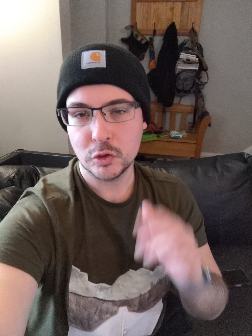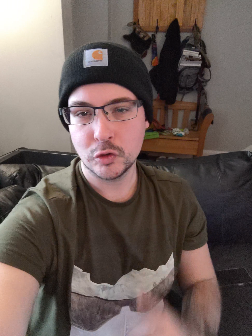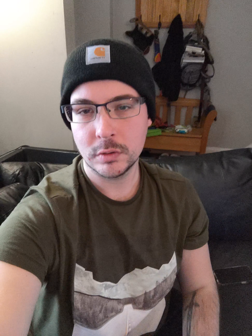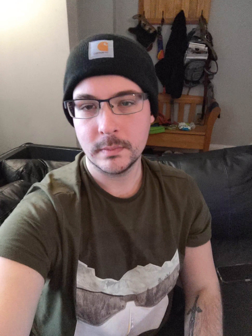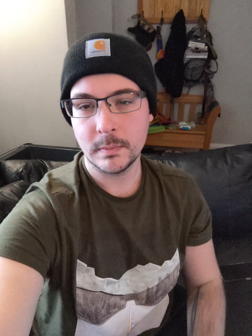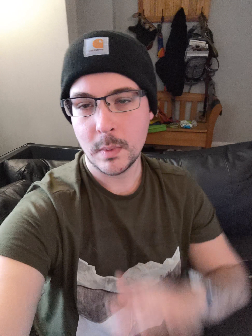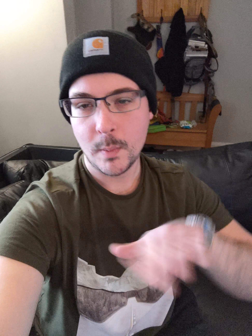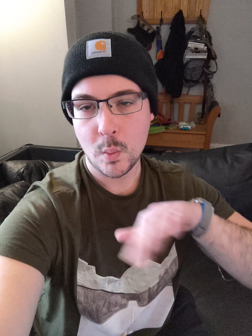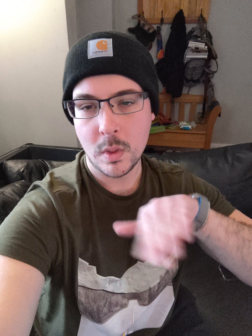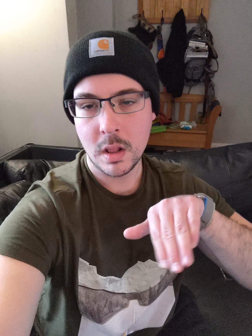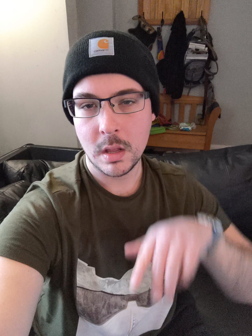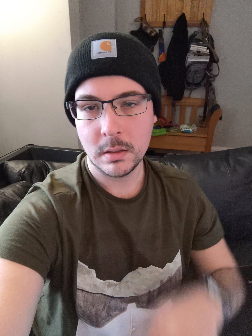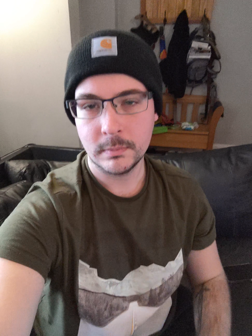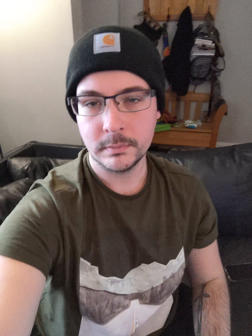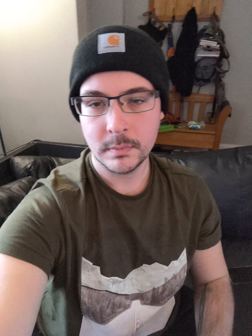pool